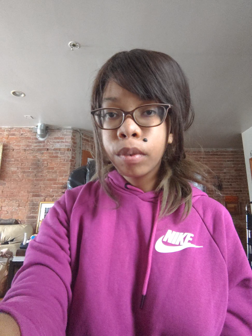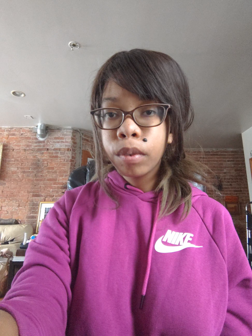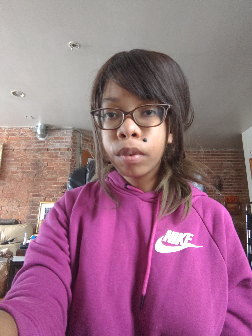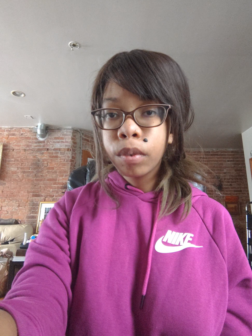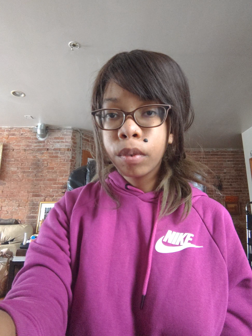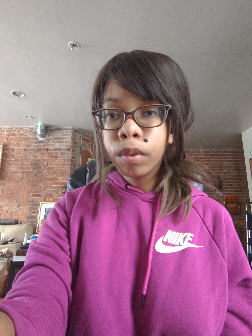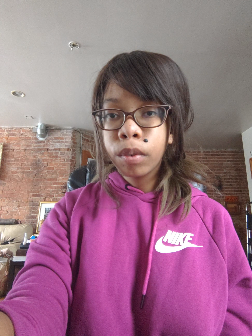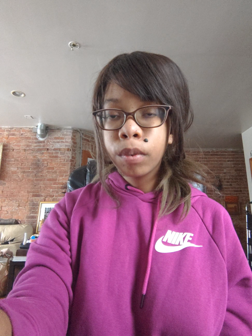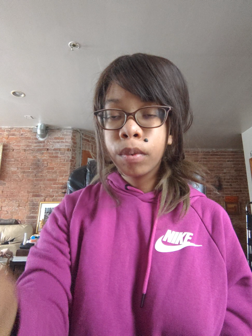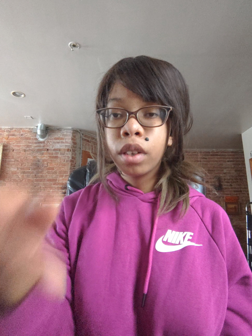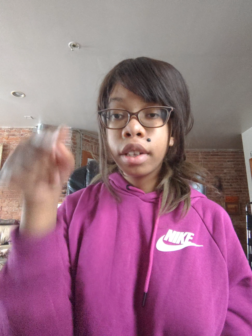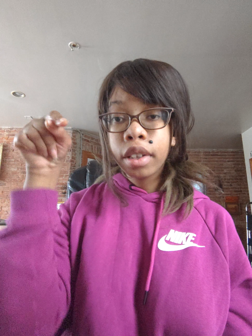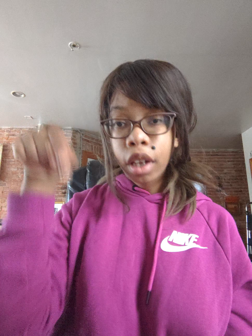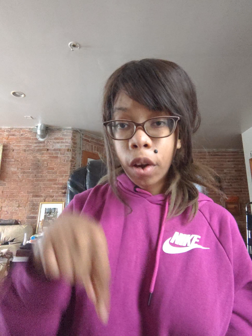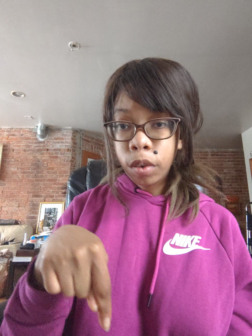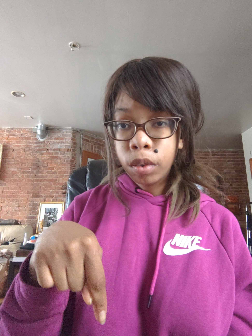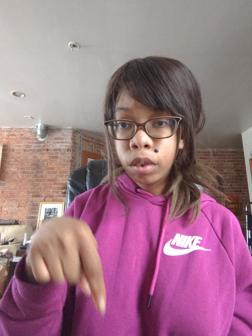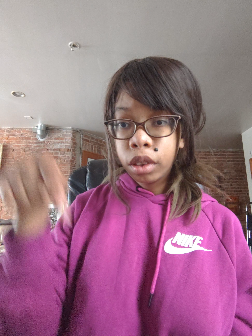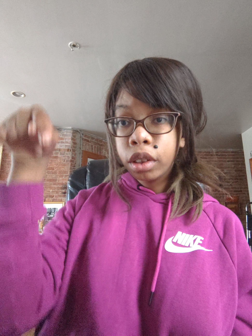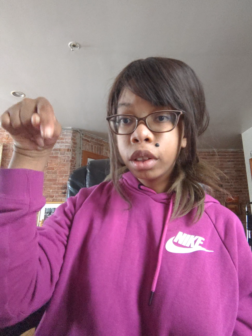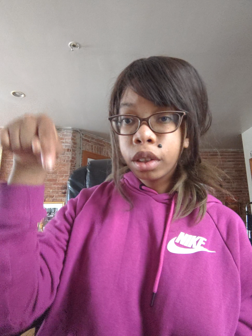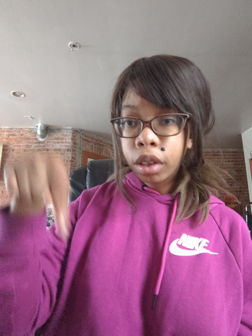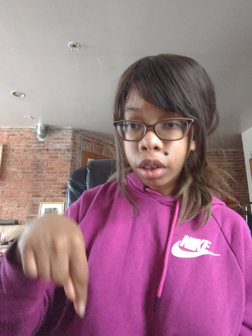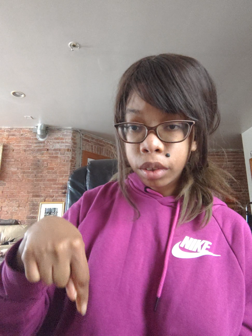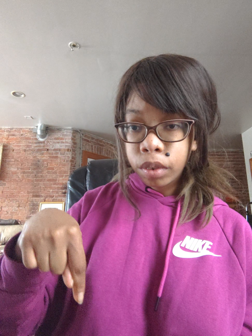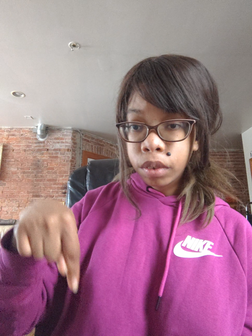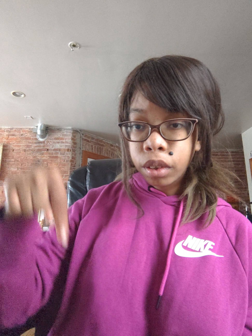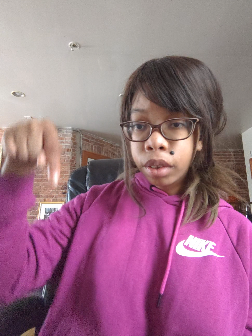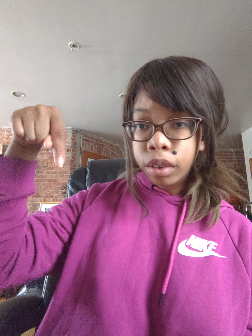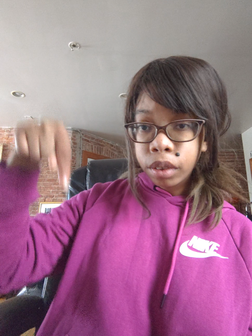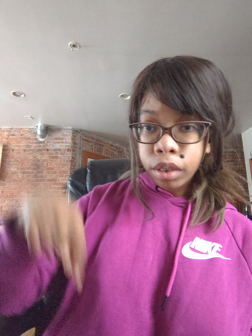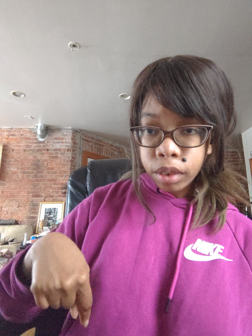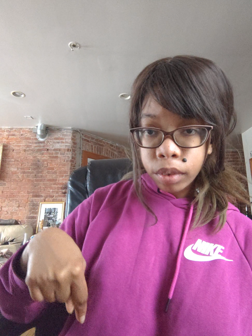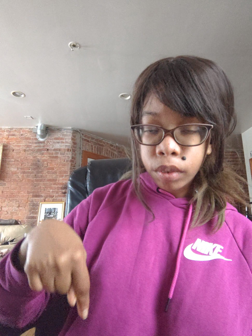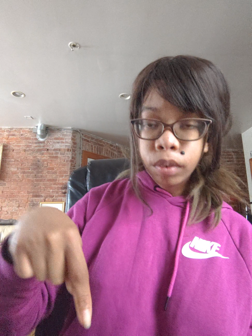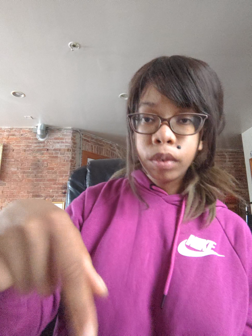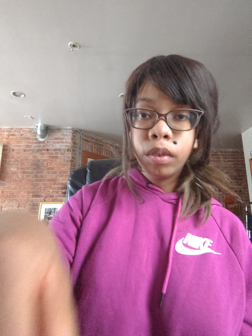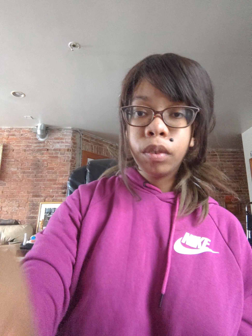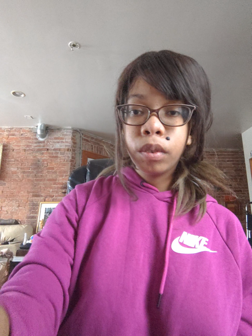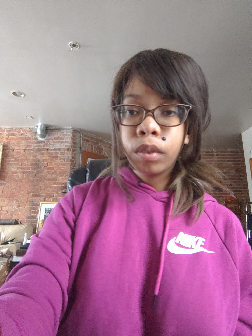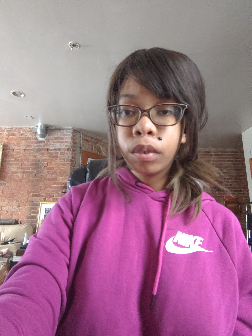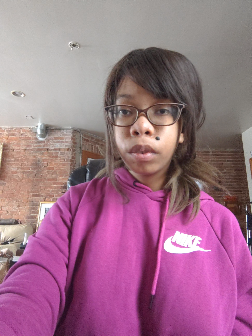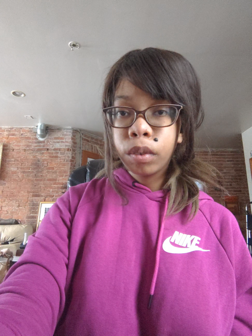down